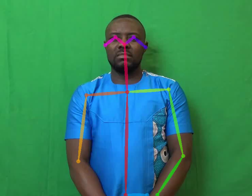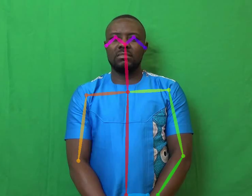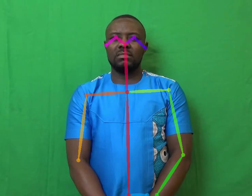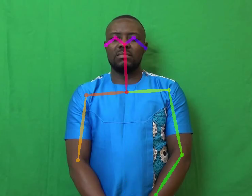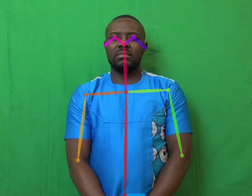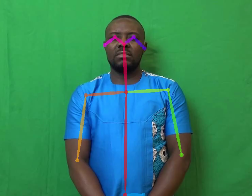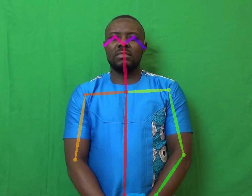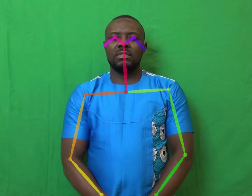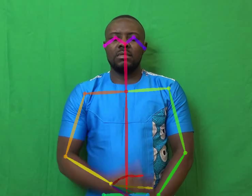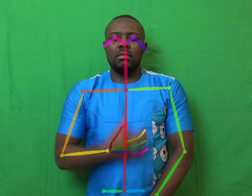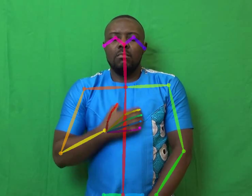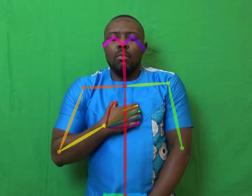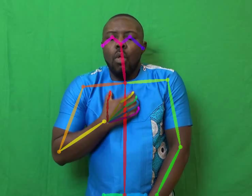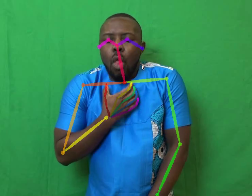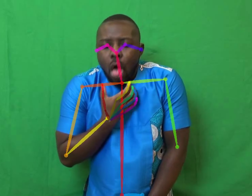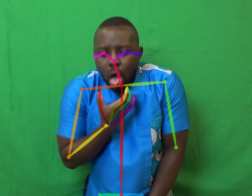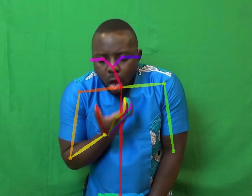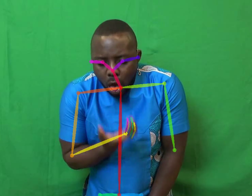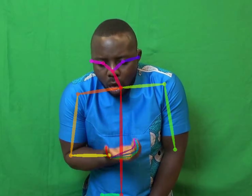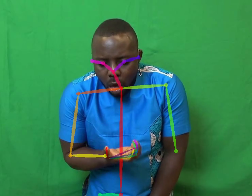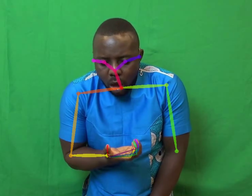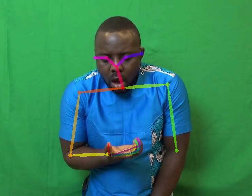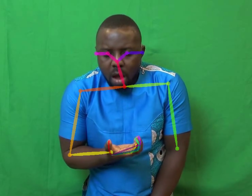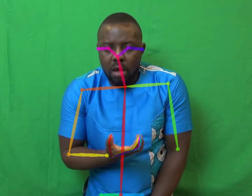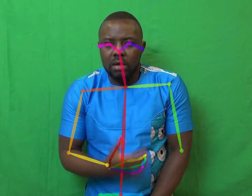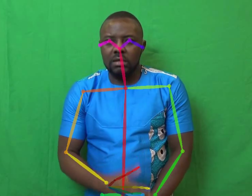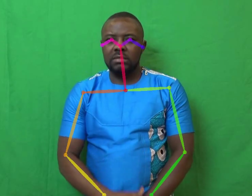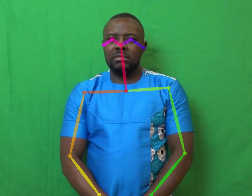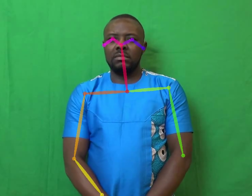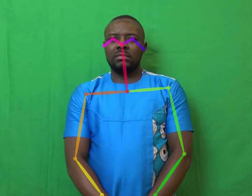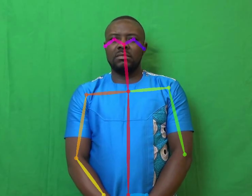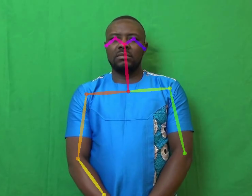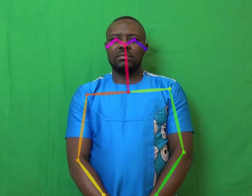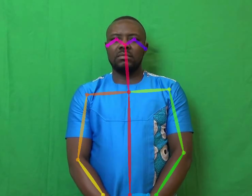vomit